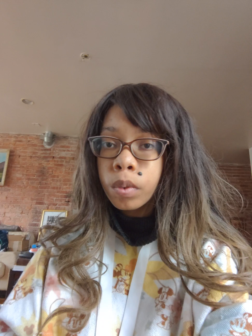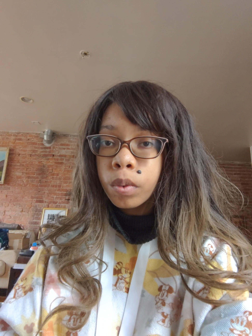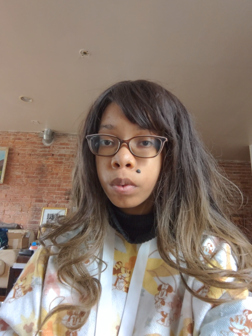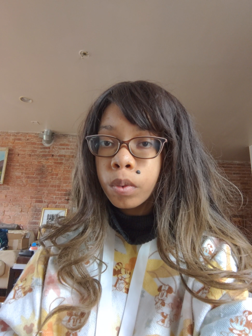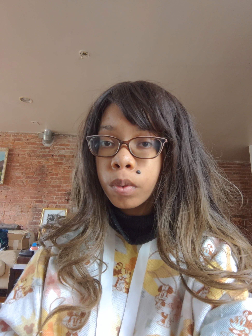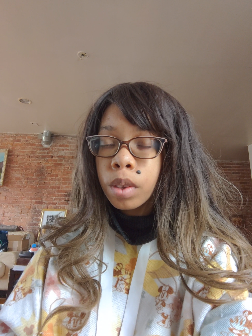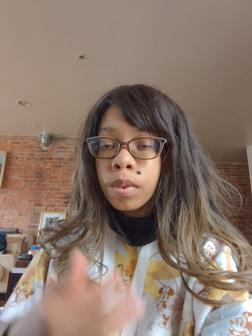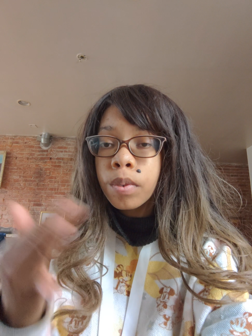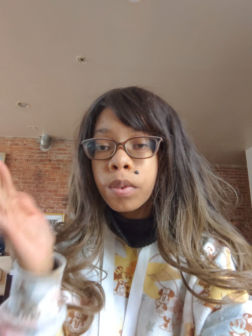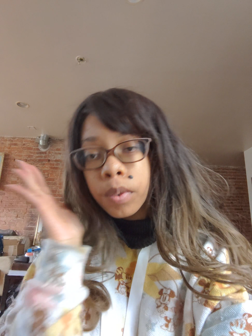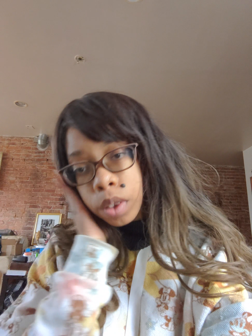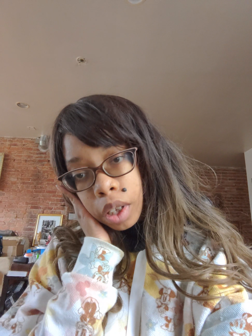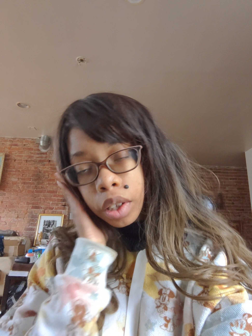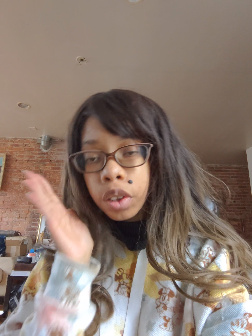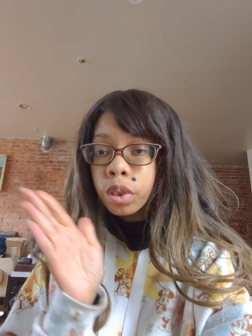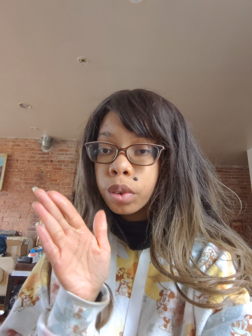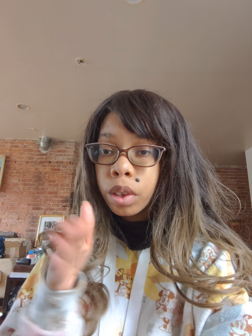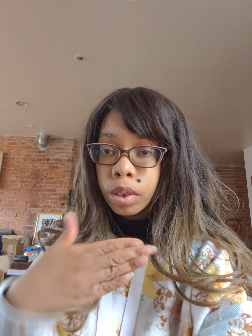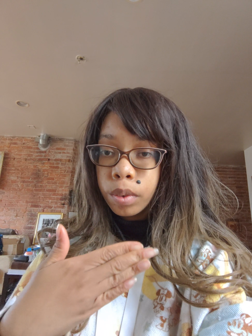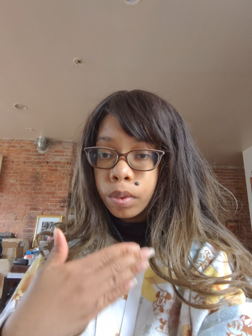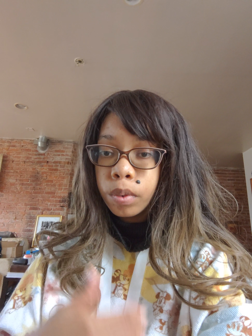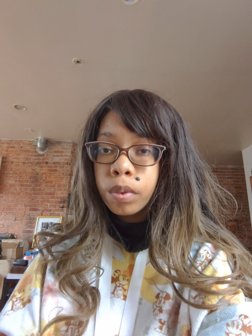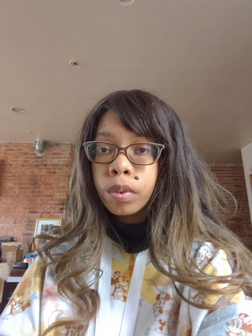bedroom